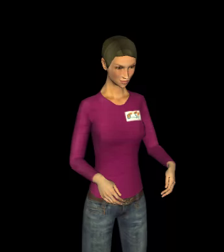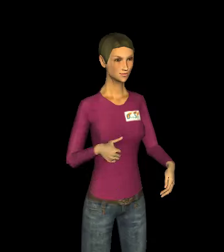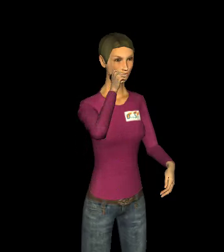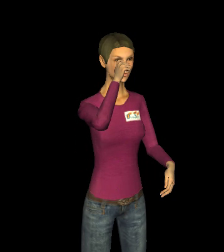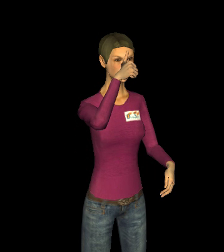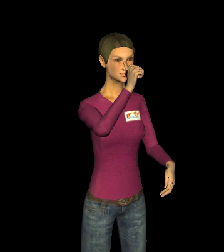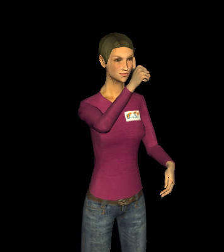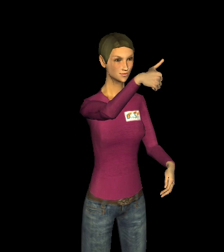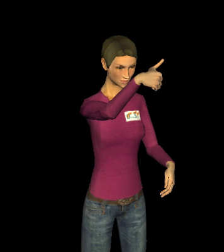بعد غد